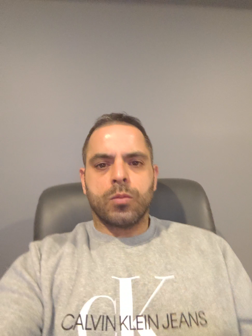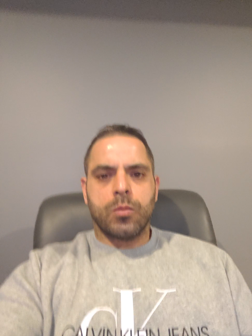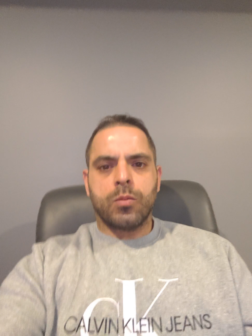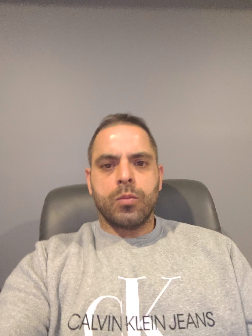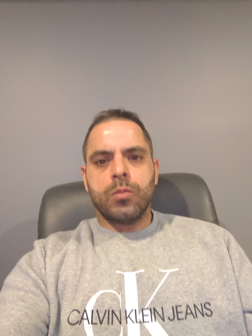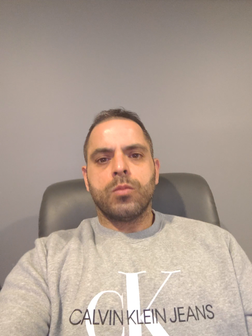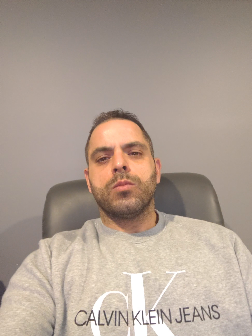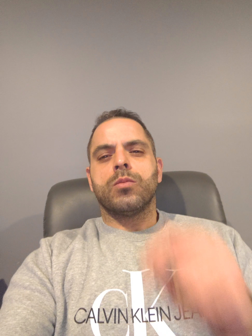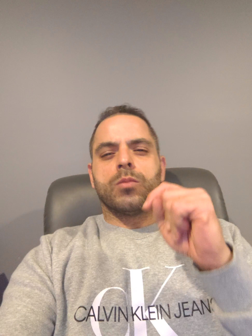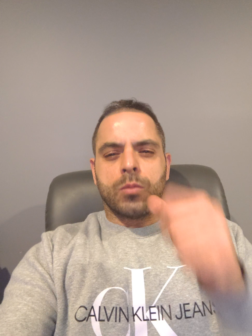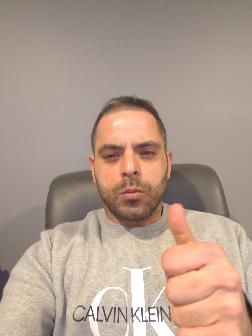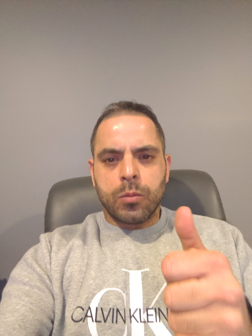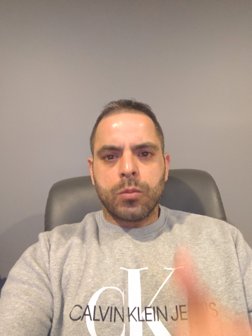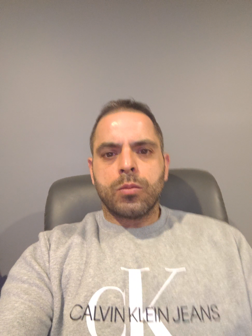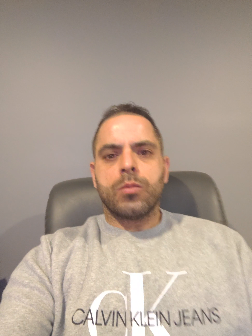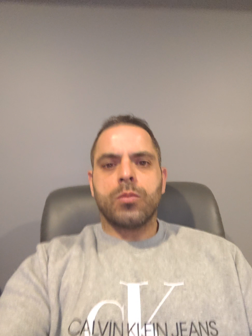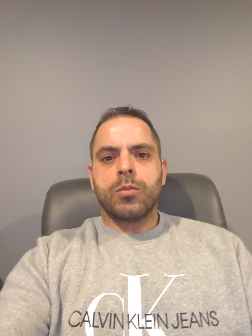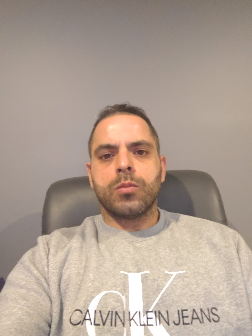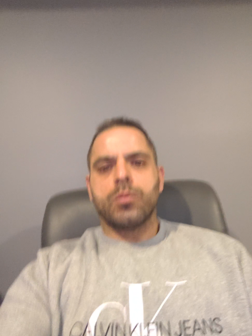fast